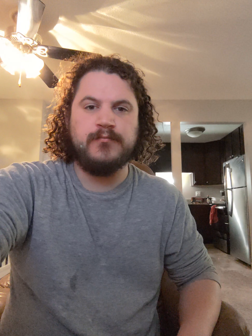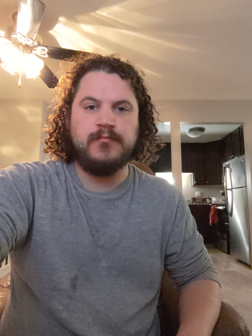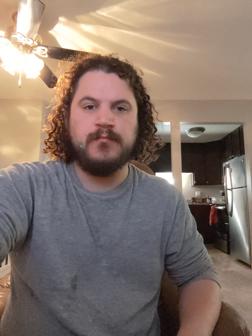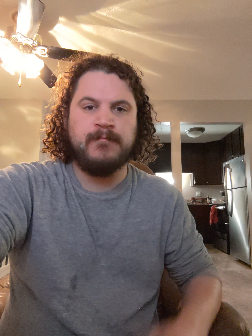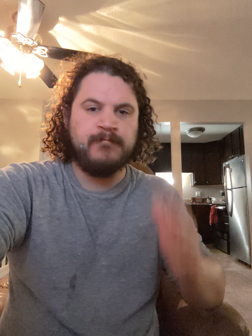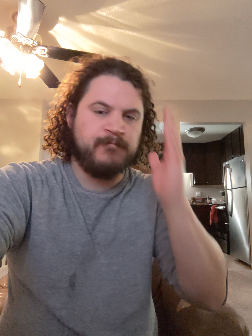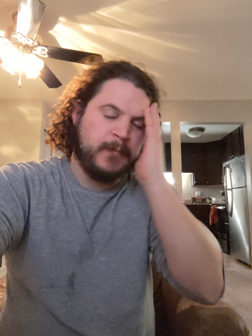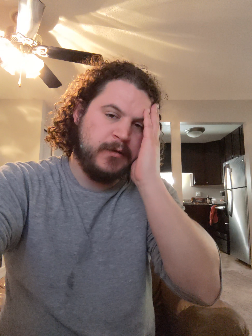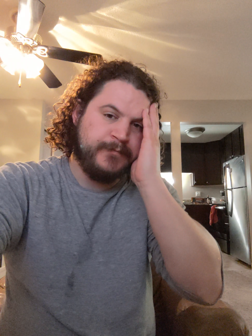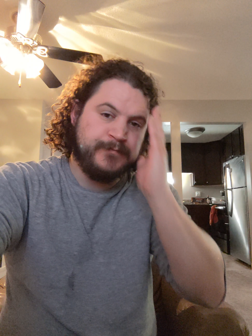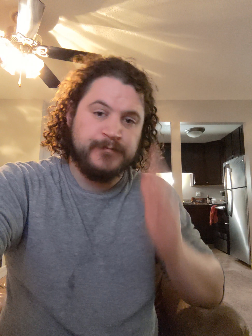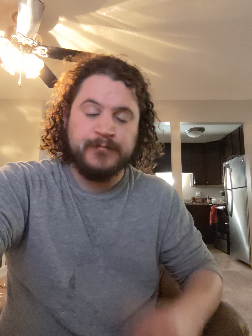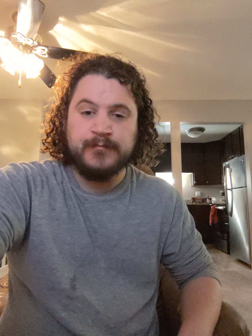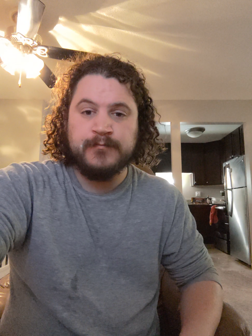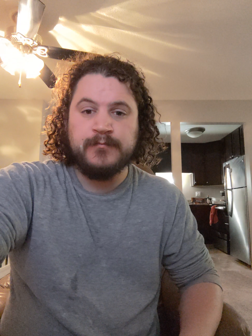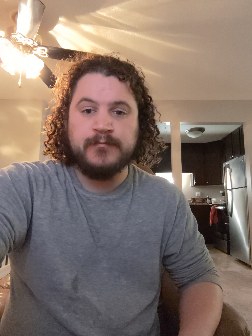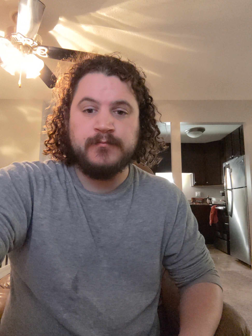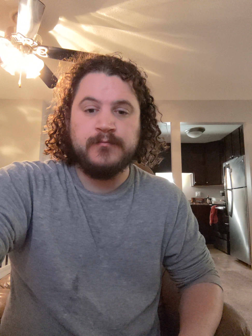bed